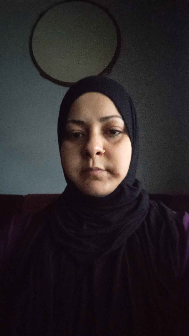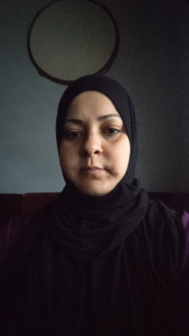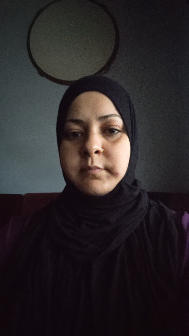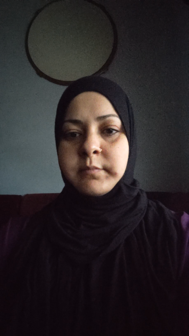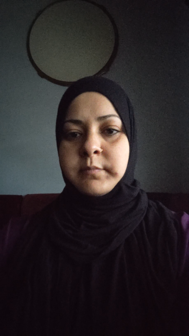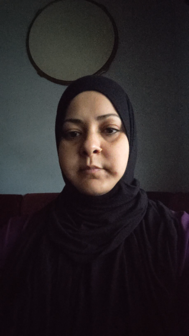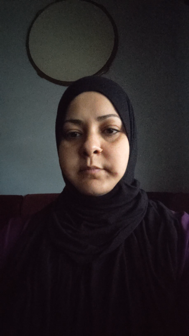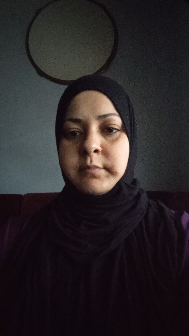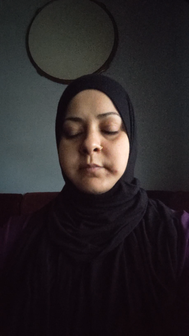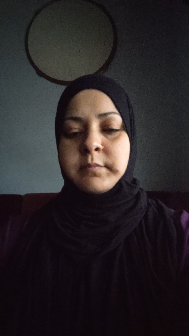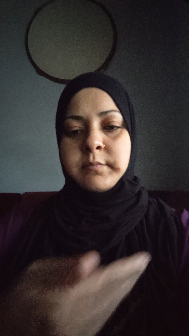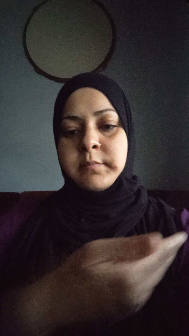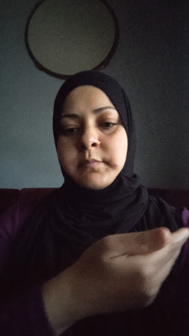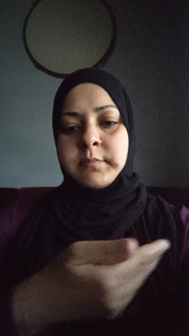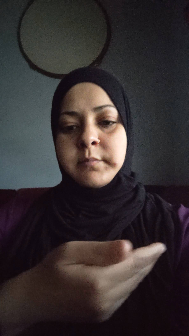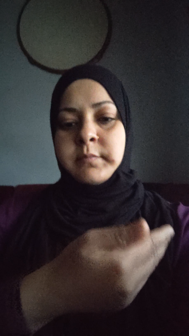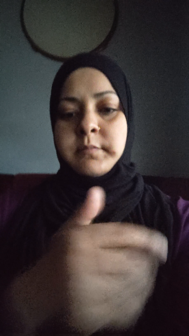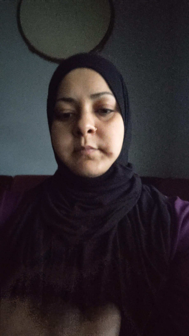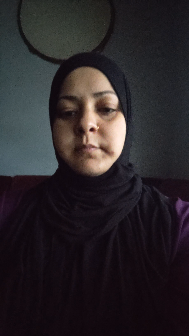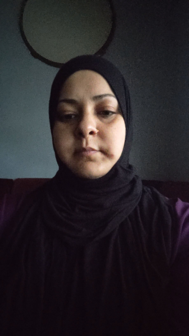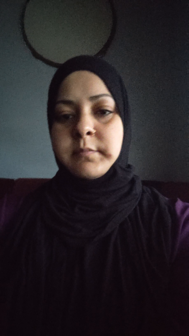baby